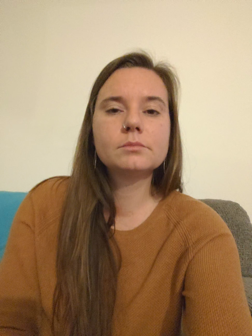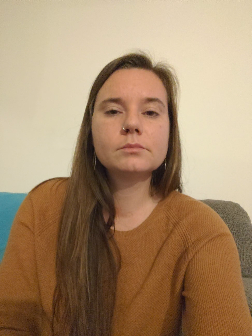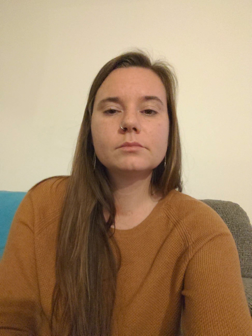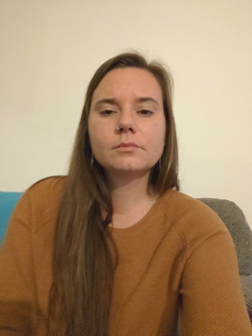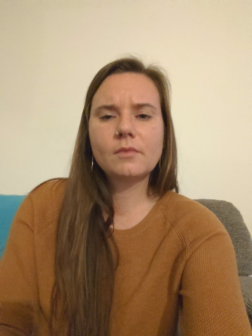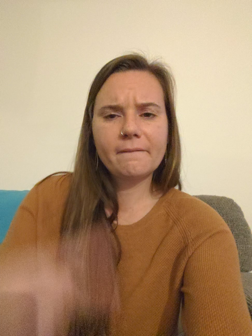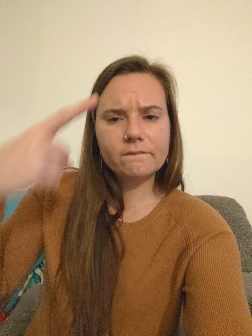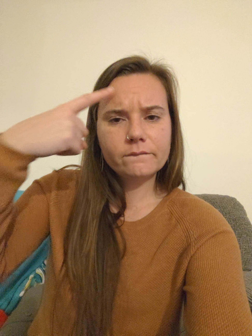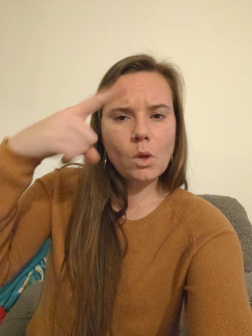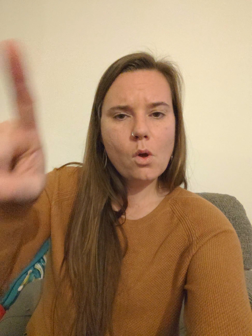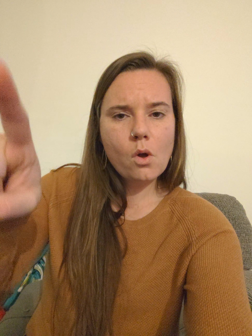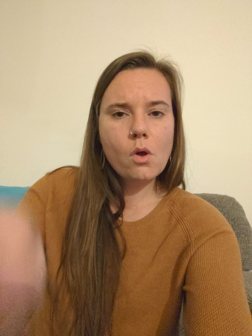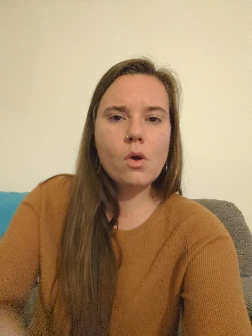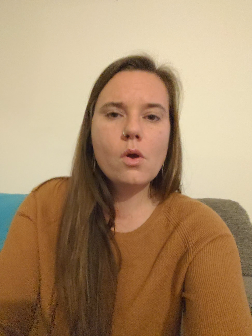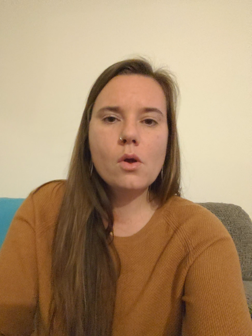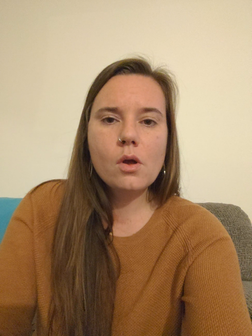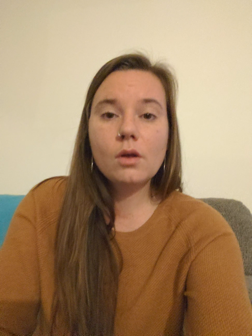for